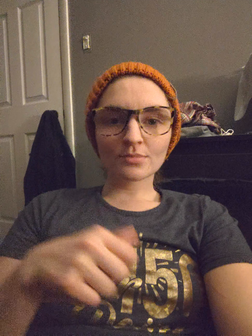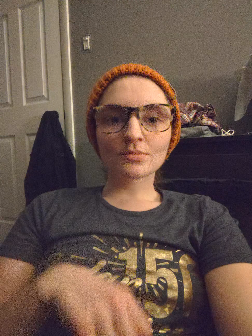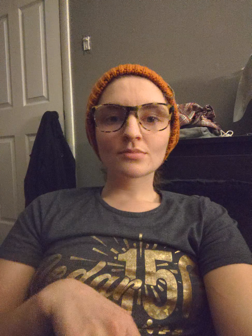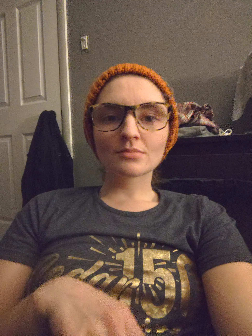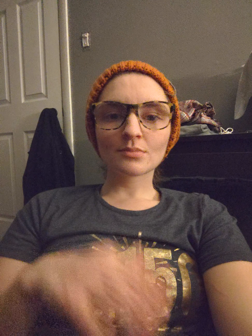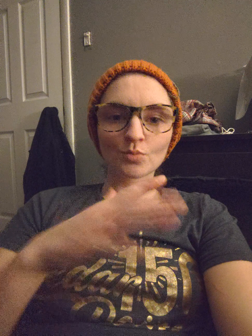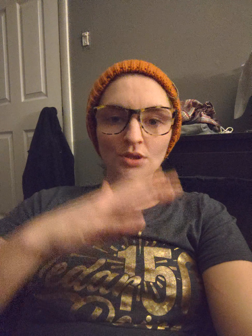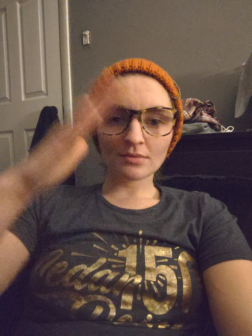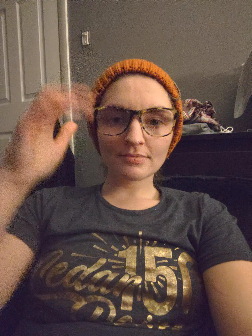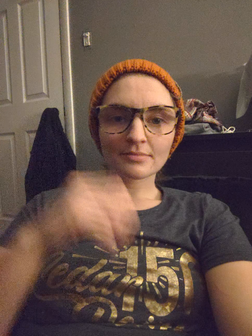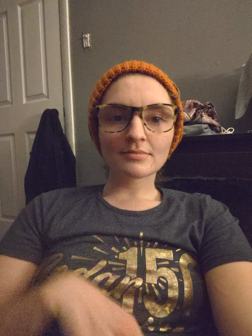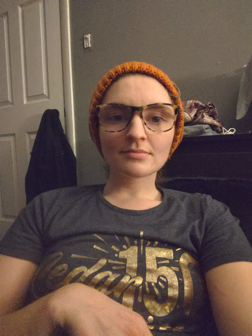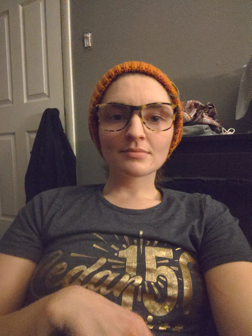helicopter